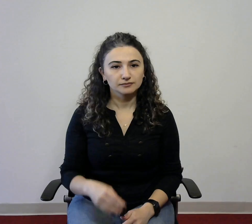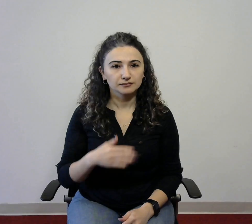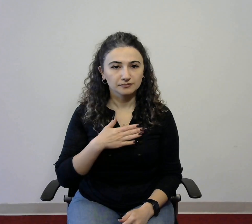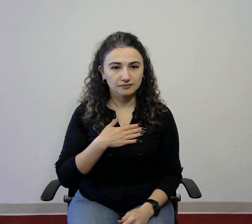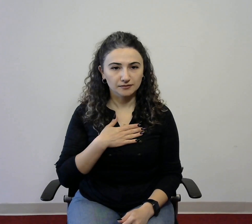mən